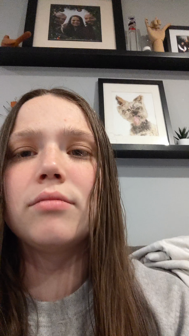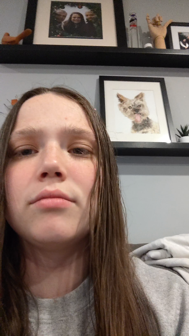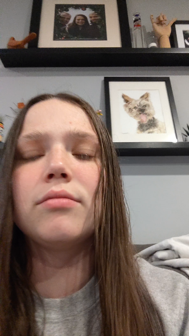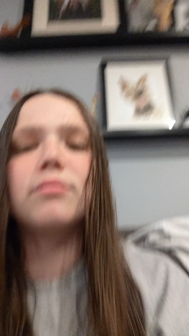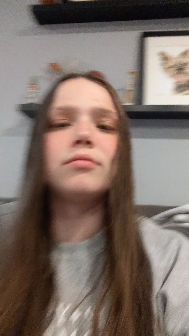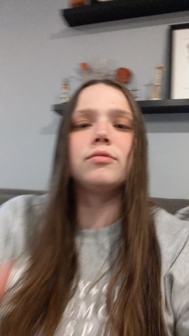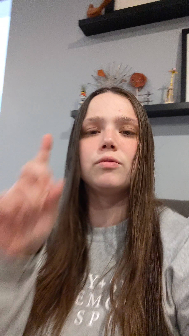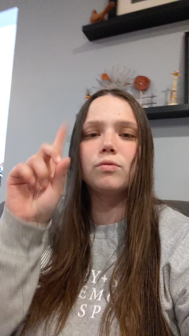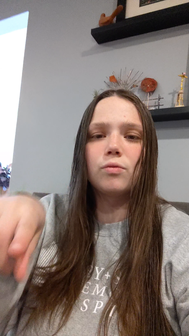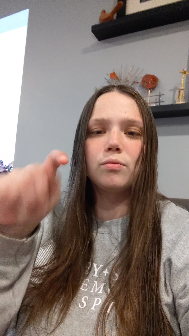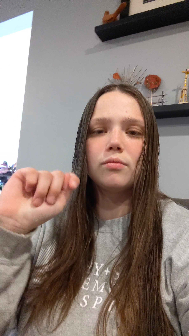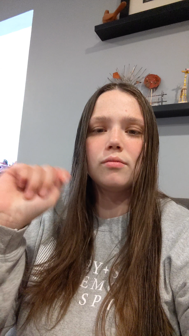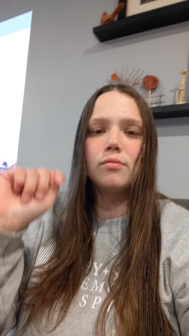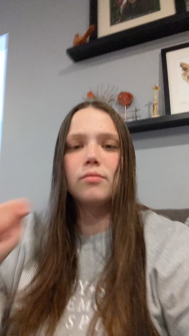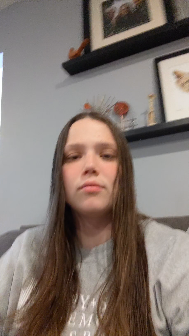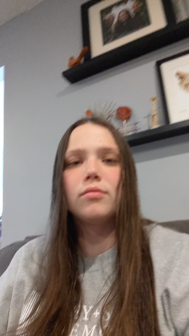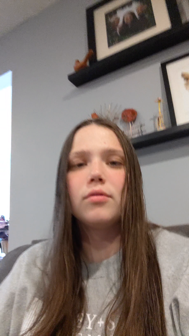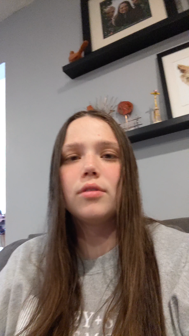go potty